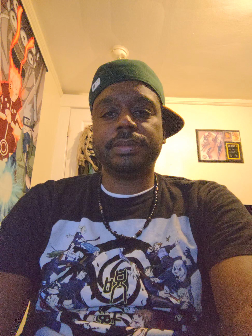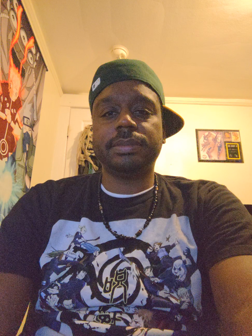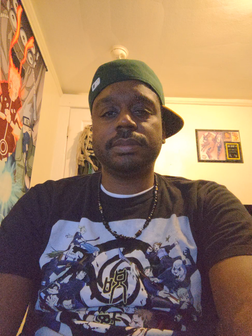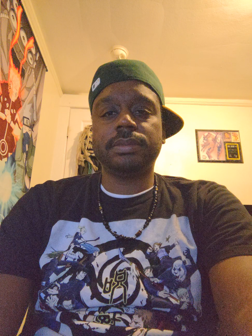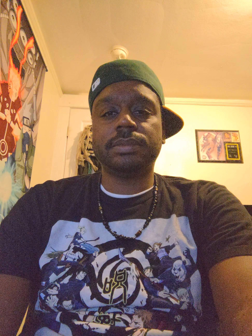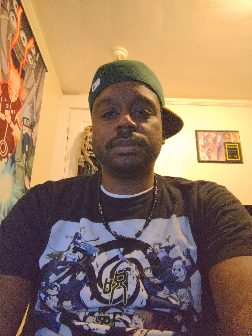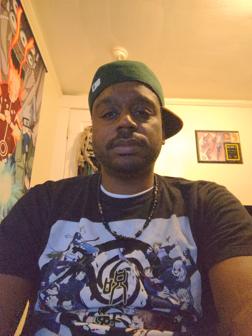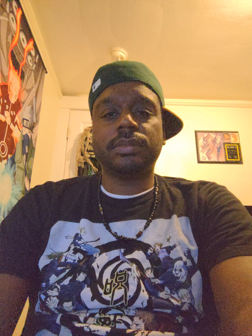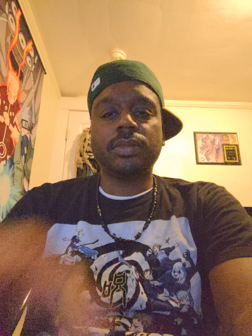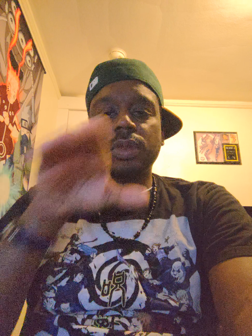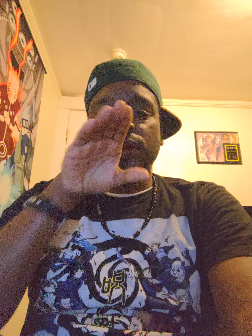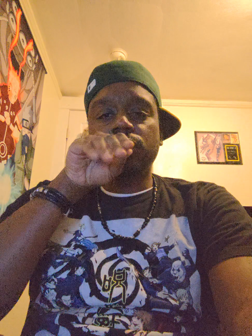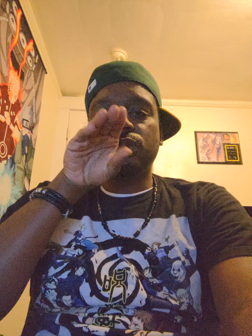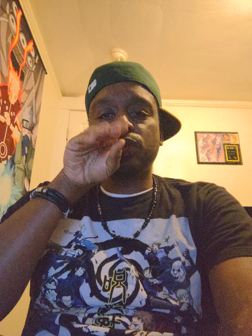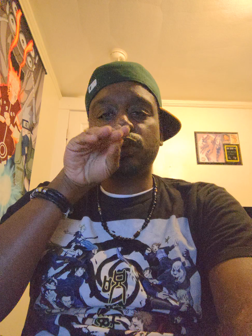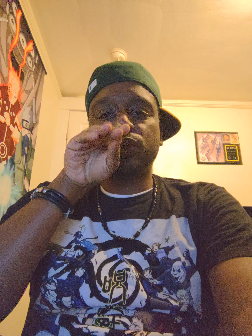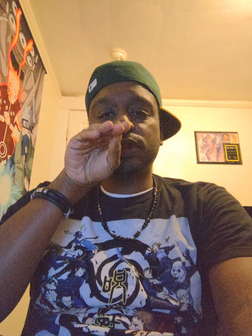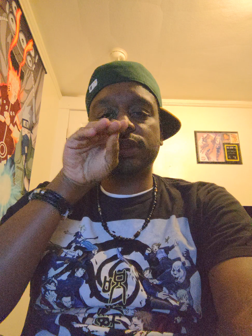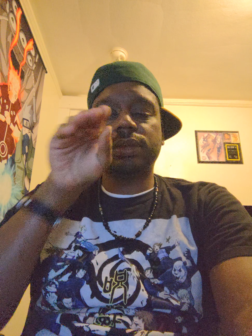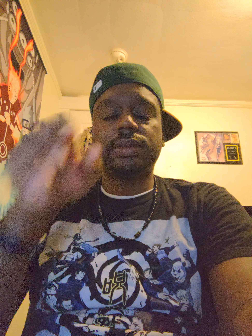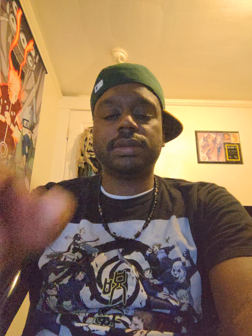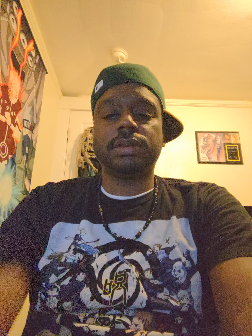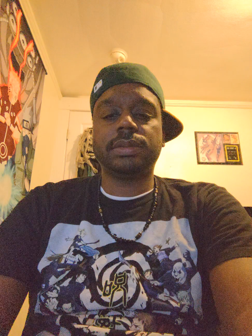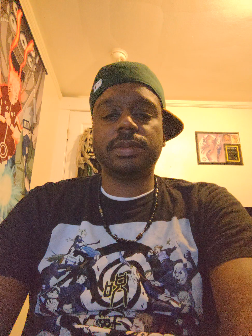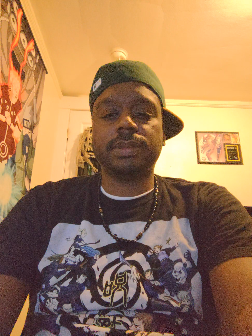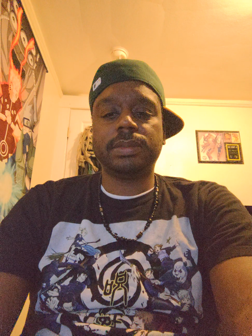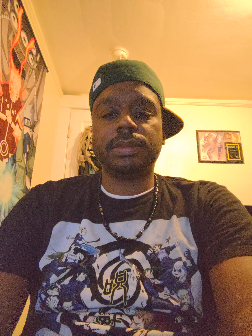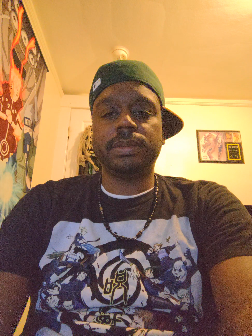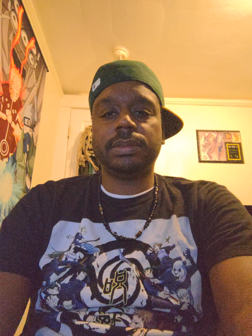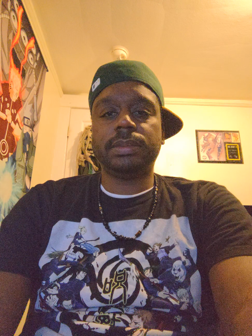goose